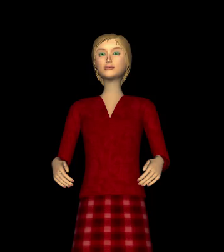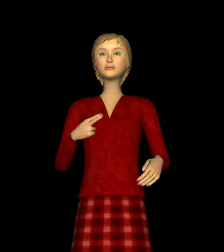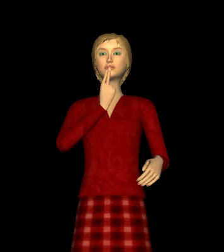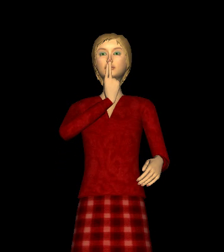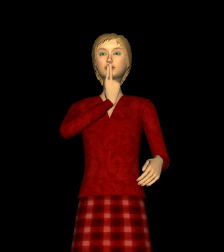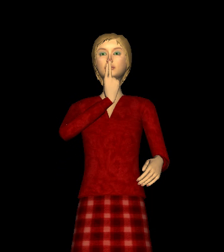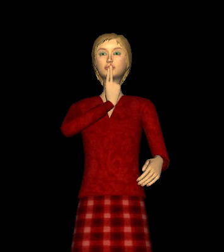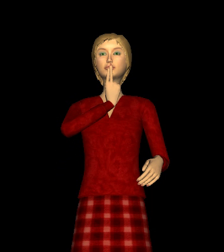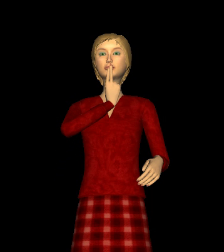سيجارة